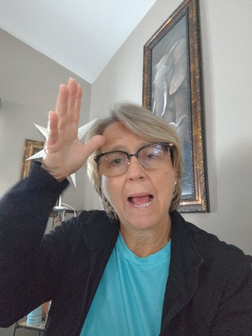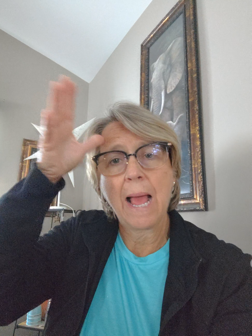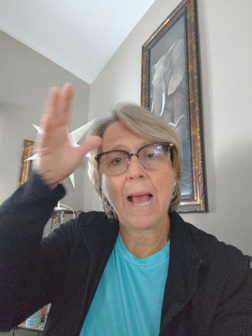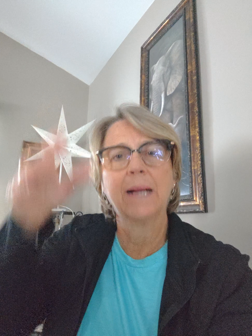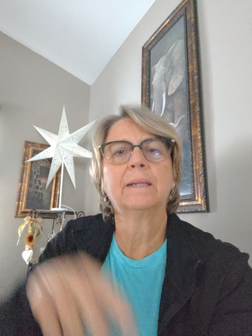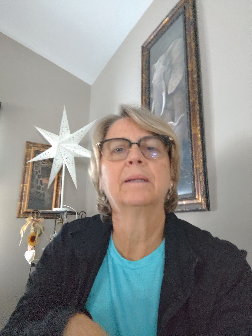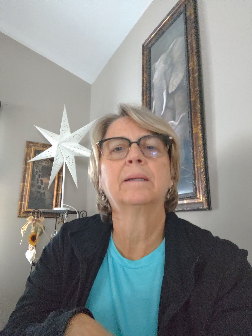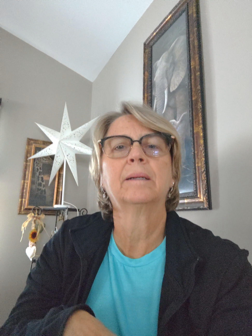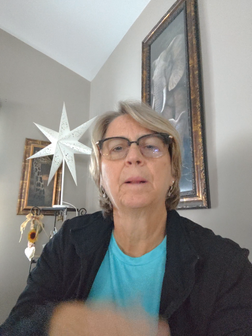dad